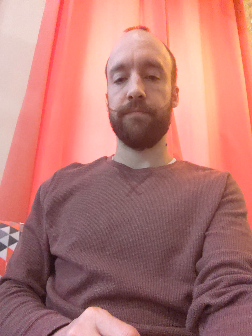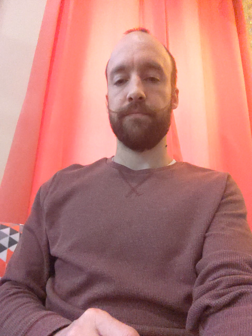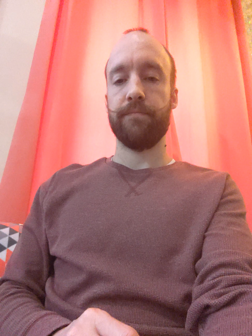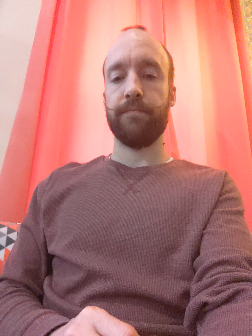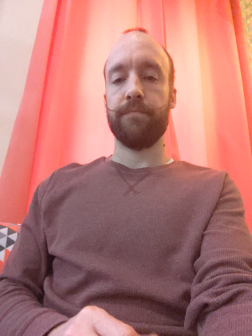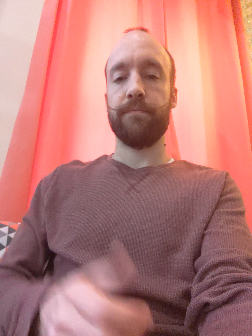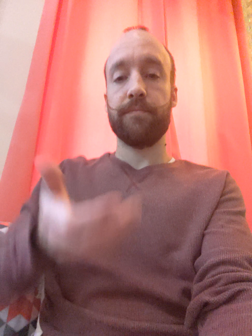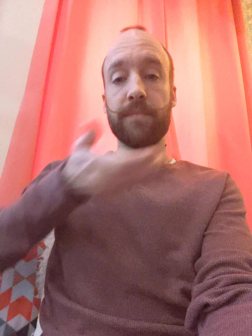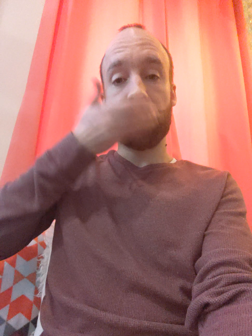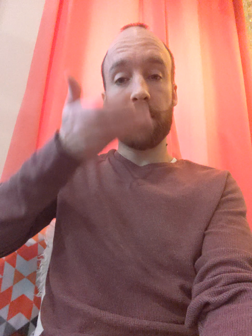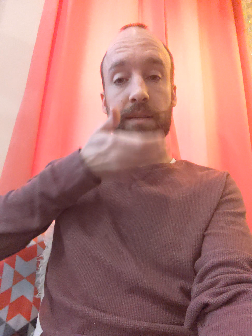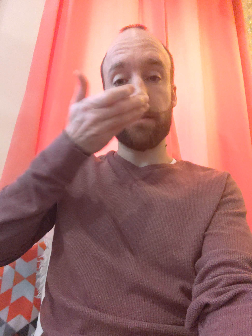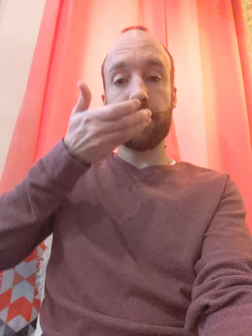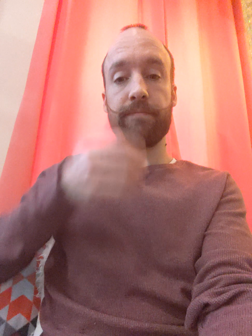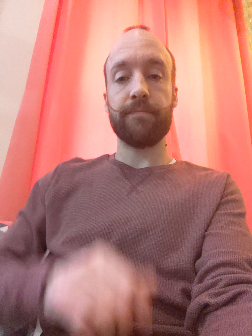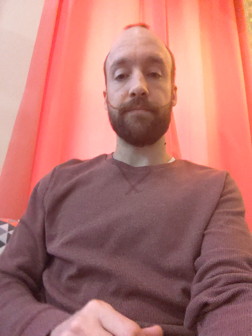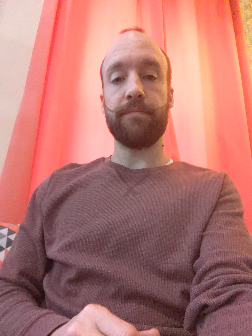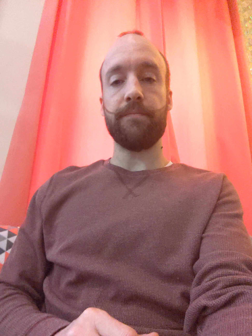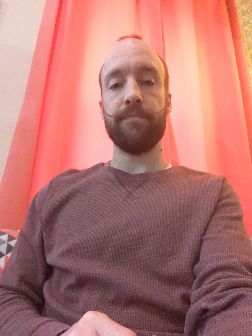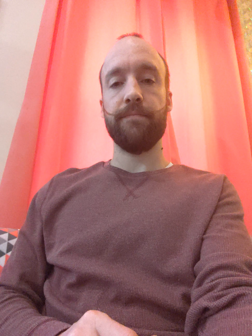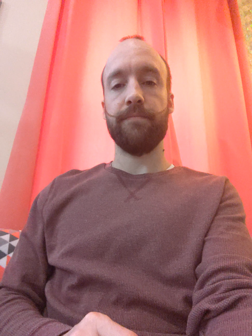cereal